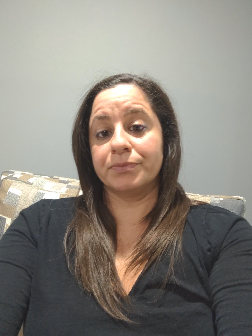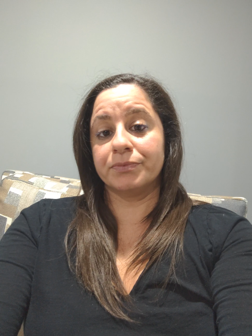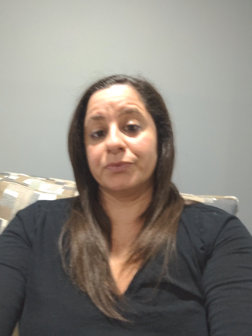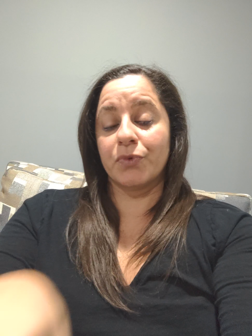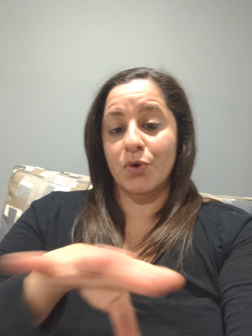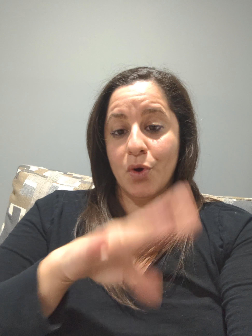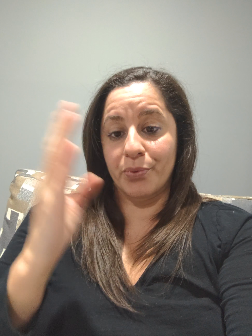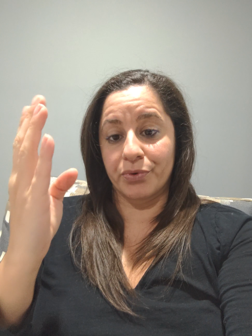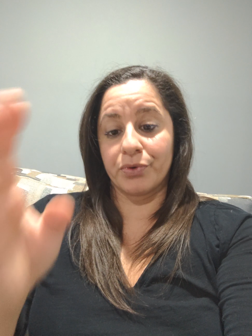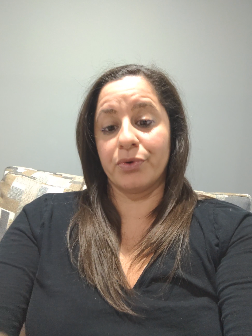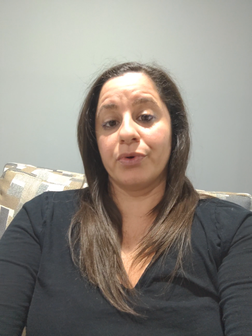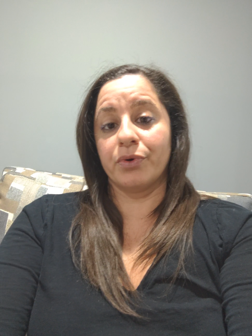open